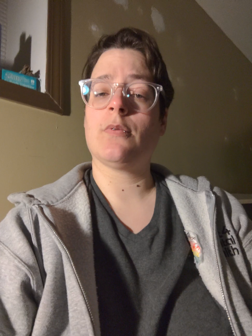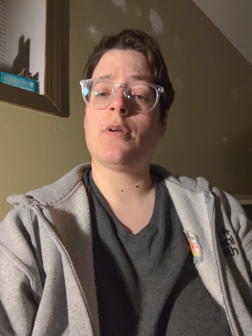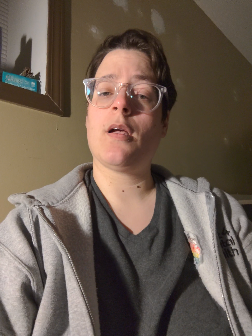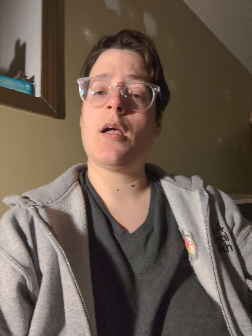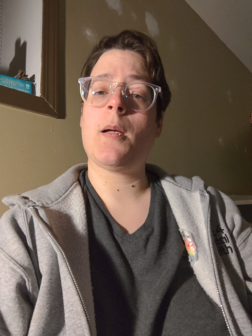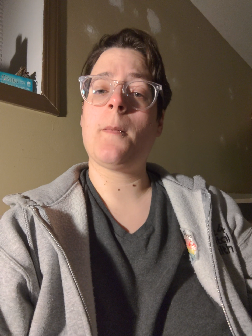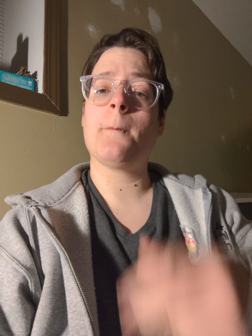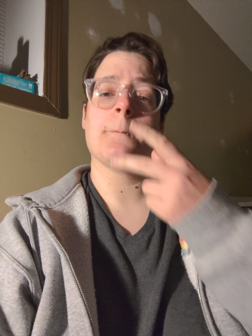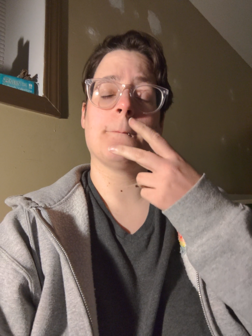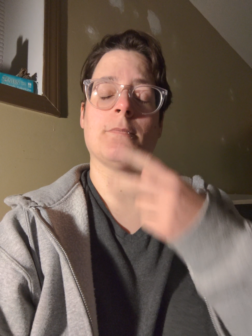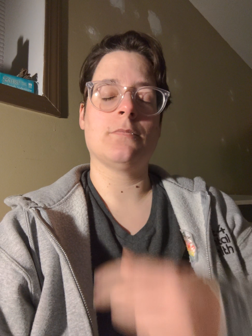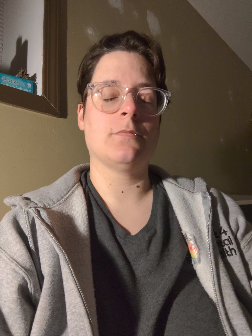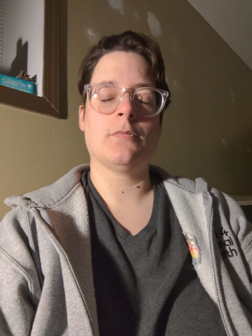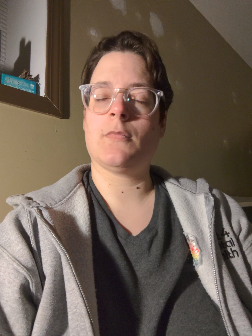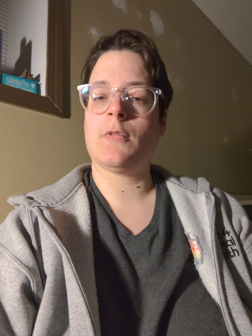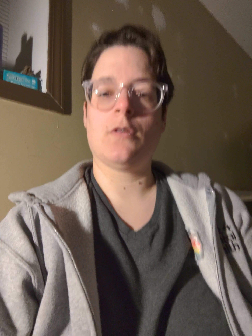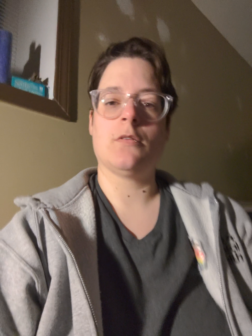person